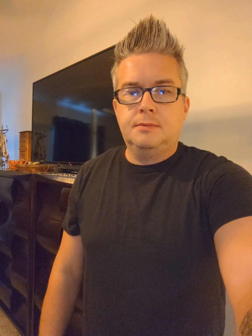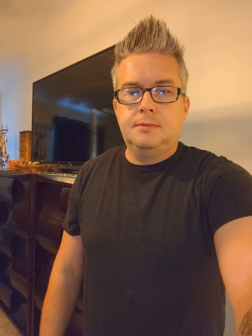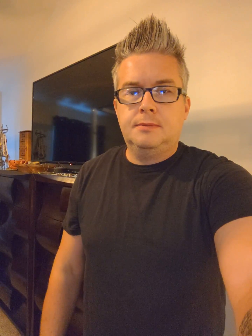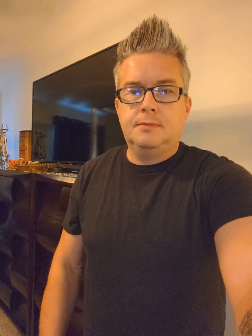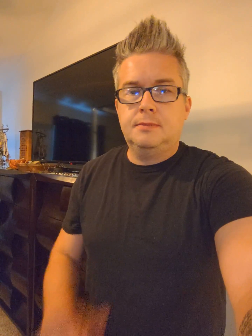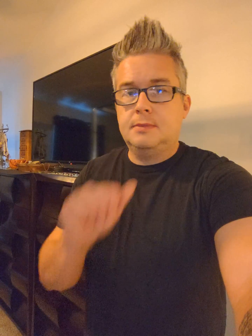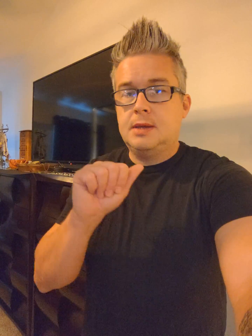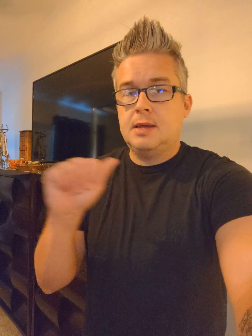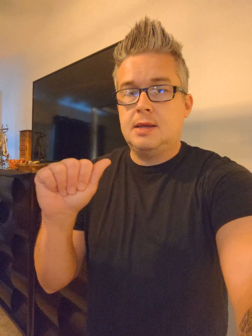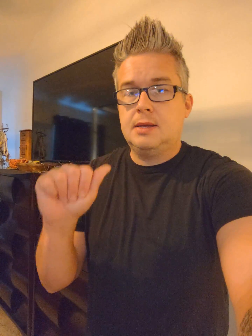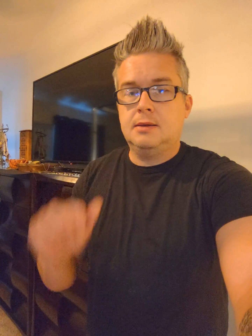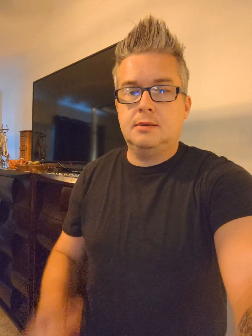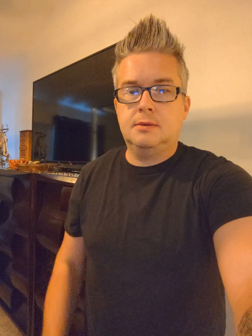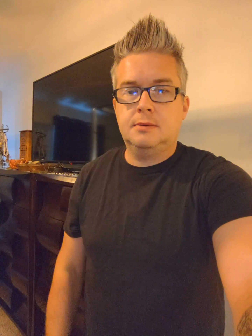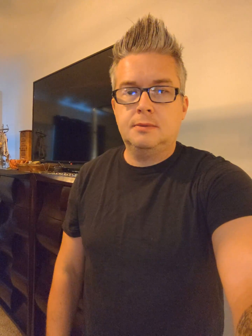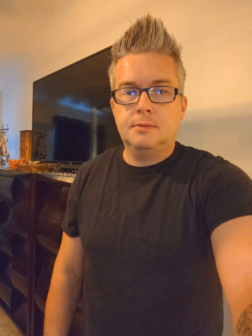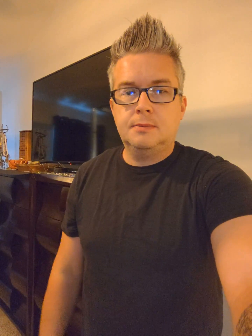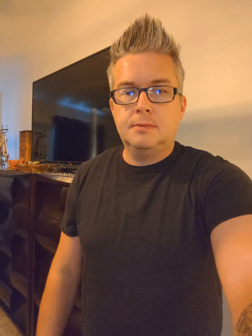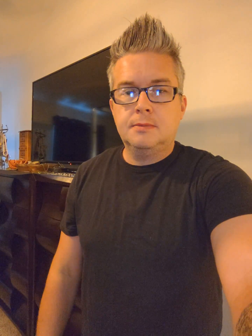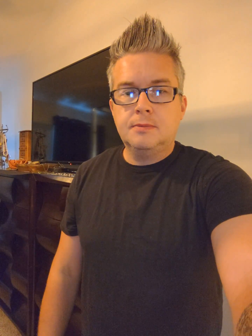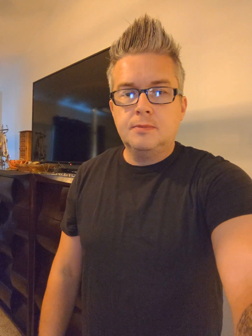a